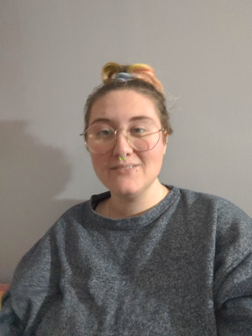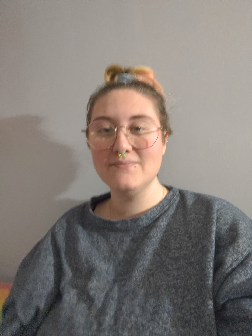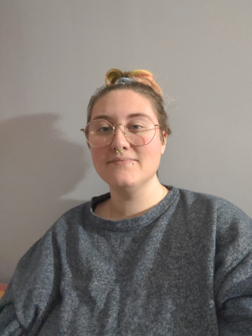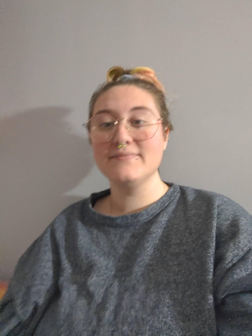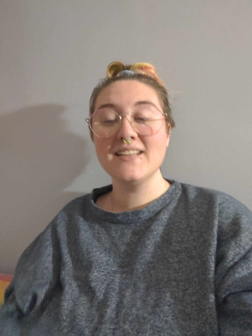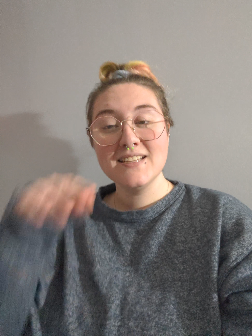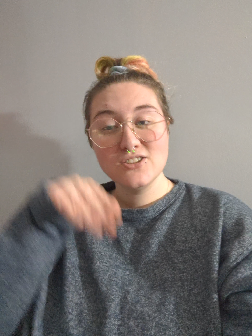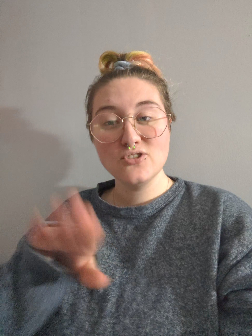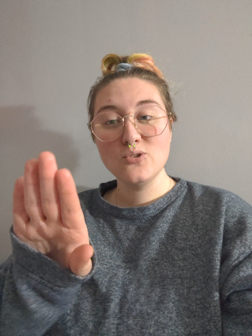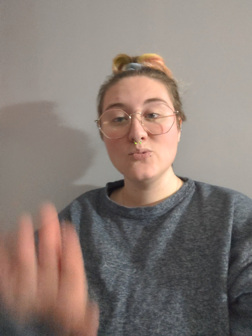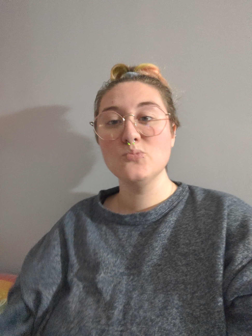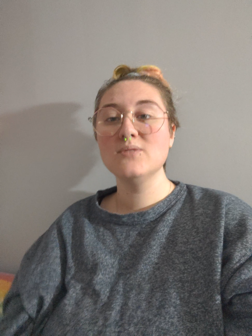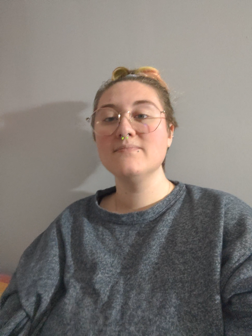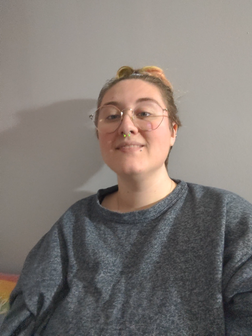into